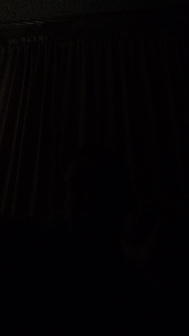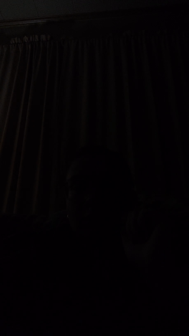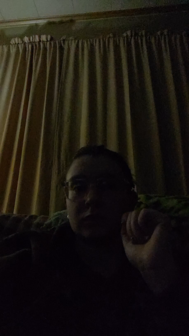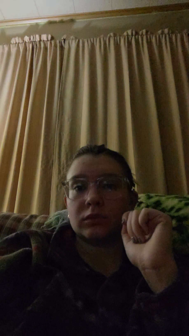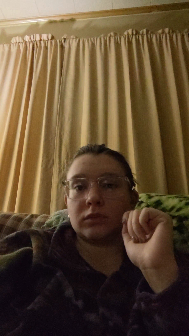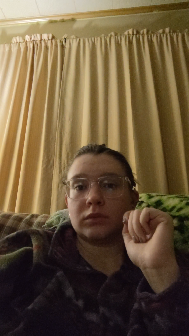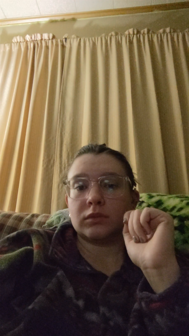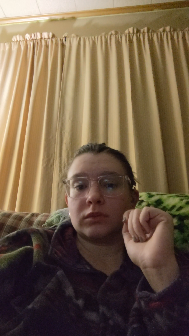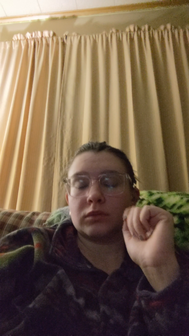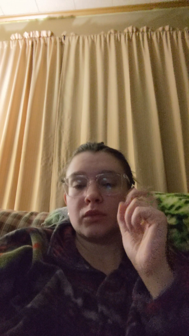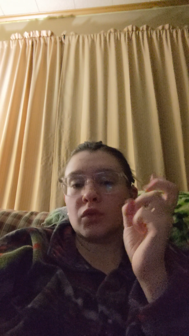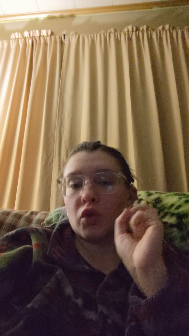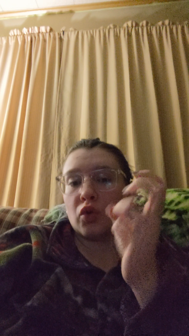hard